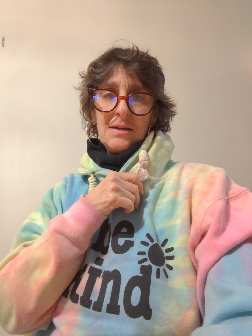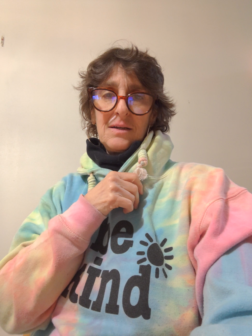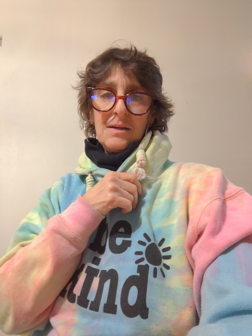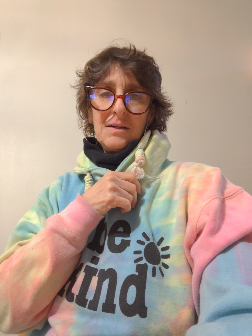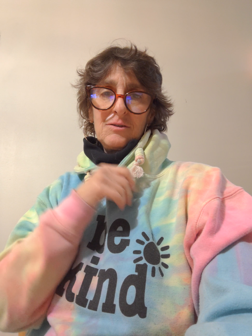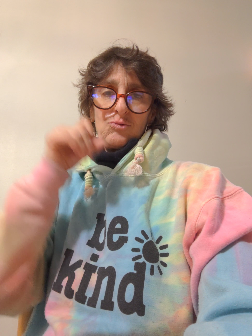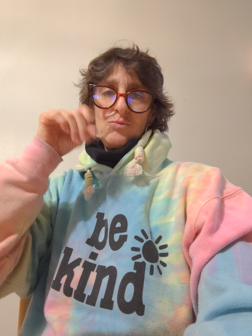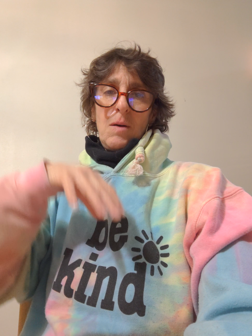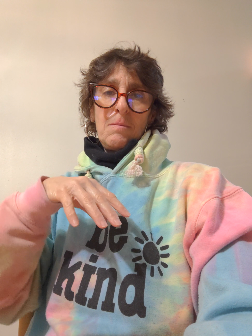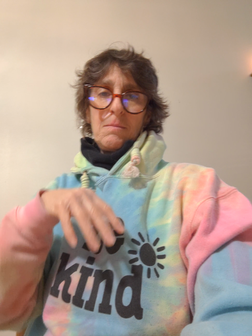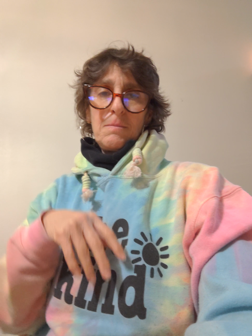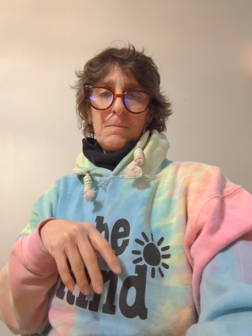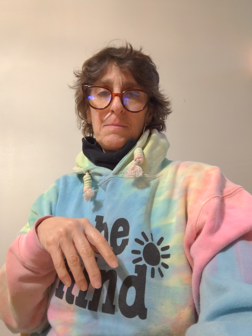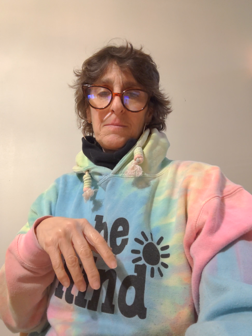drop